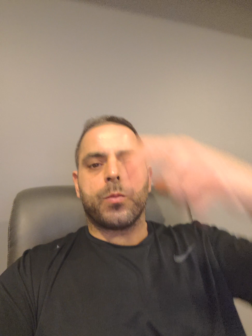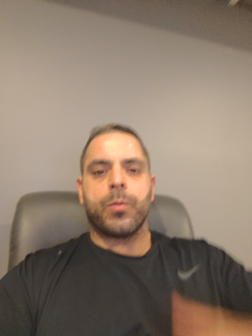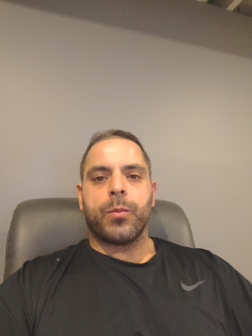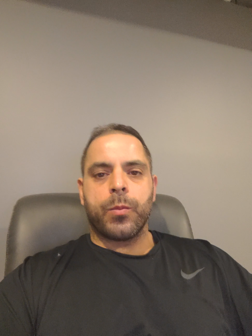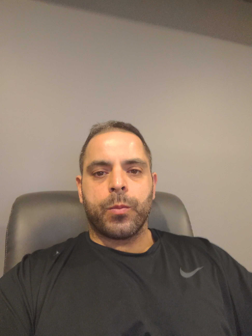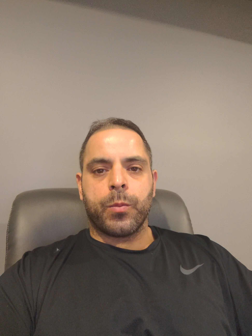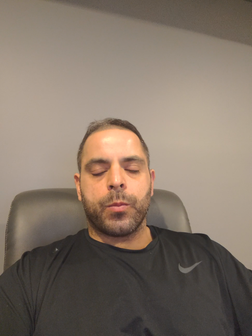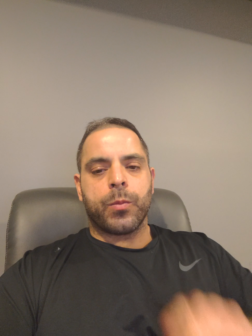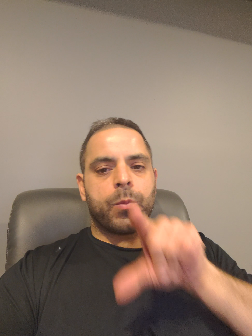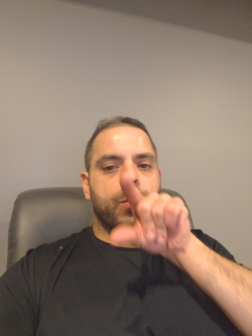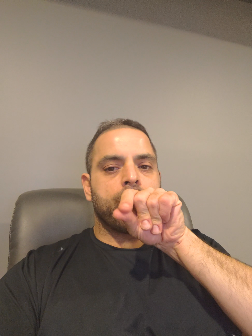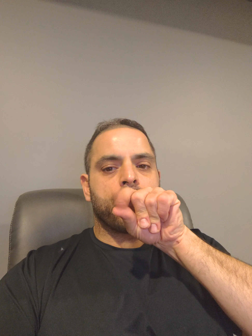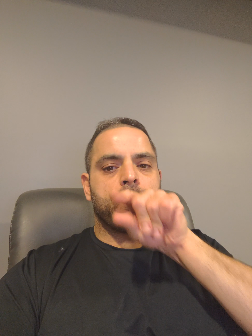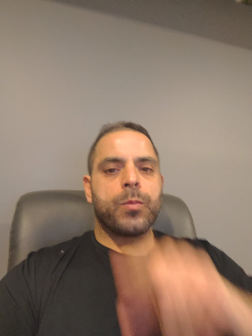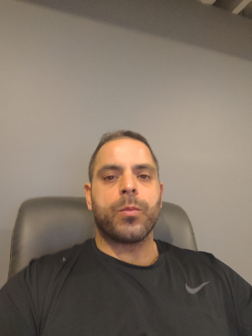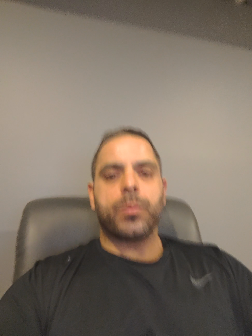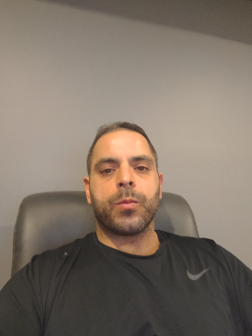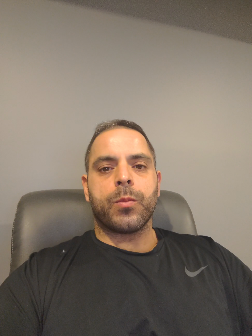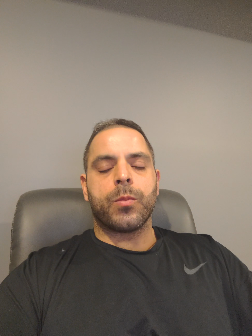goose